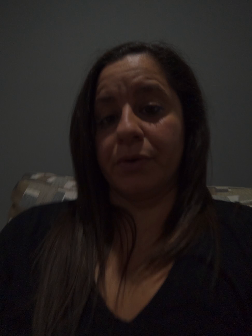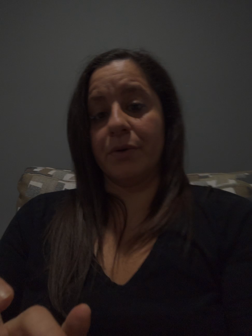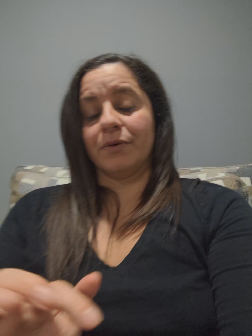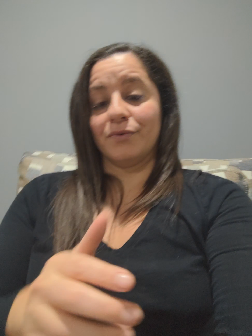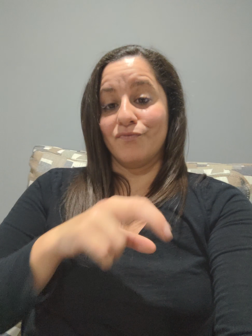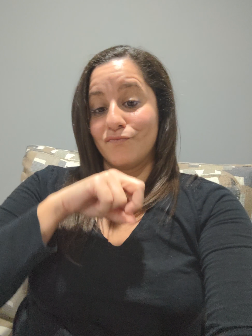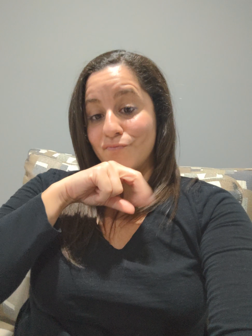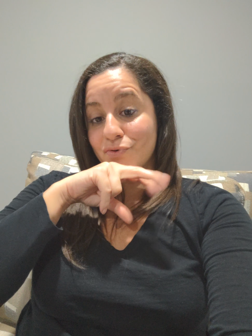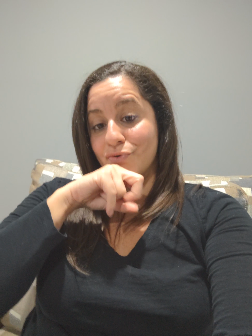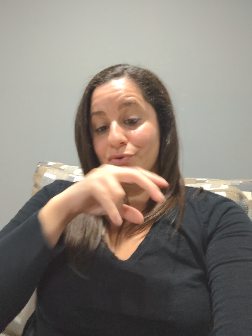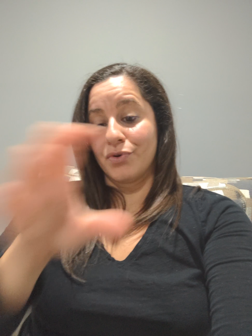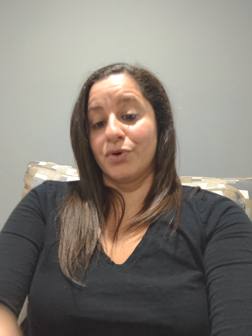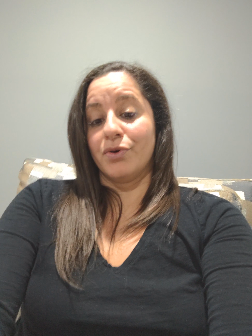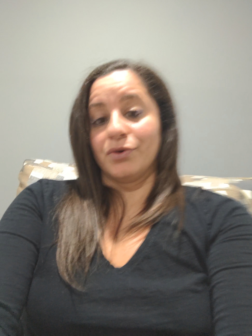frog